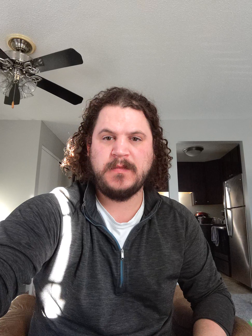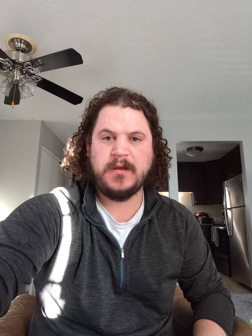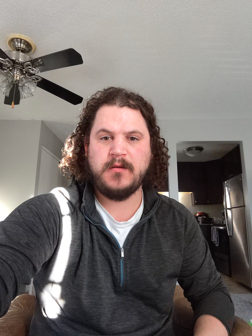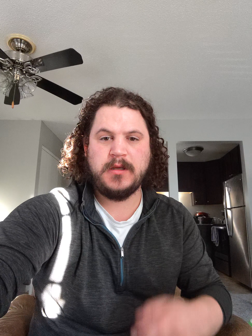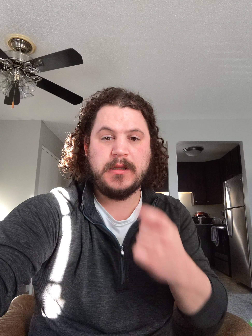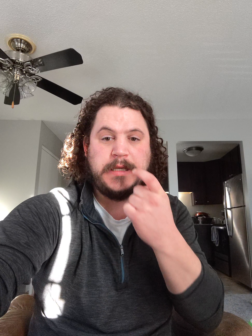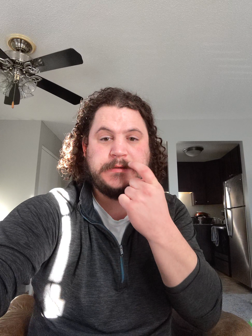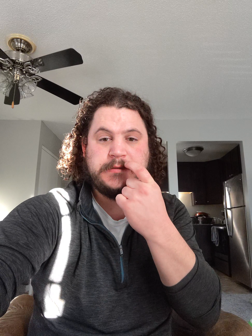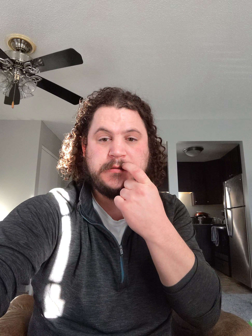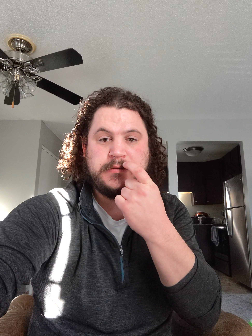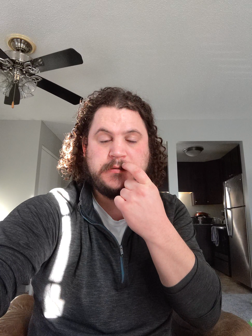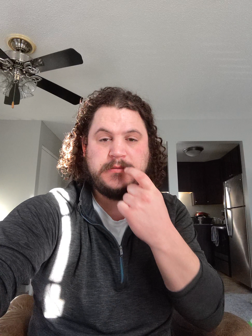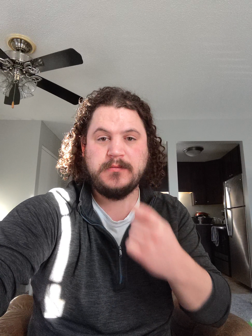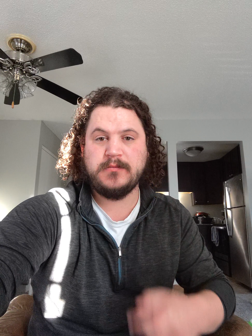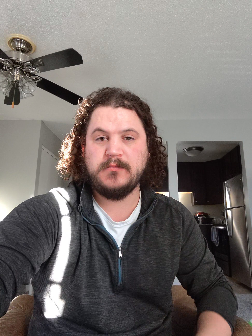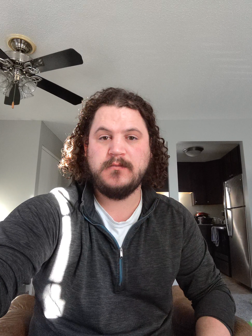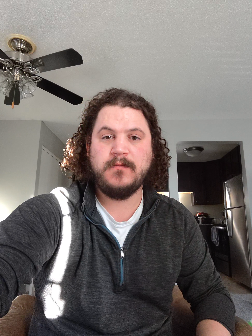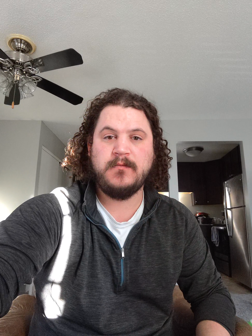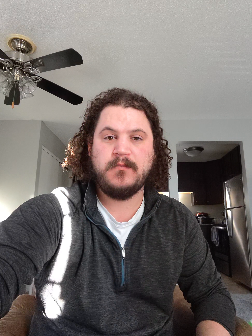window